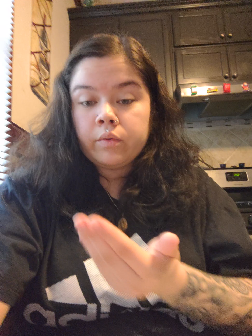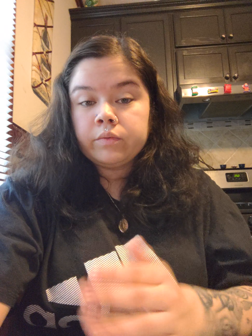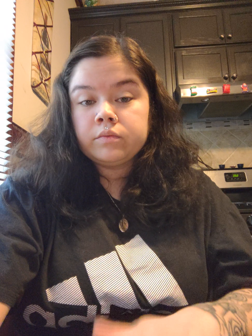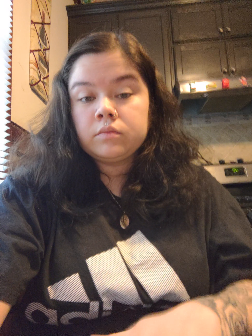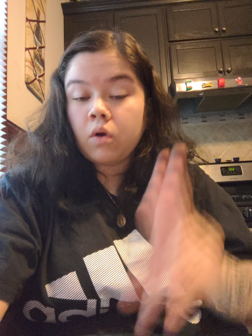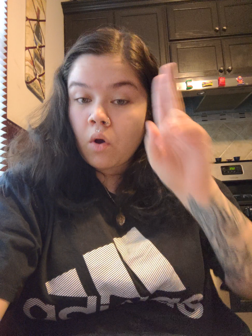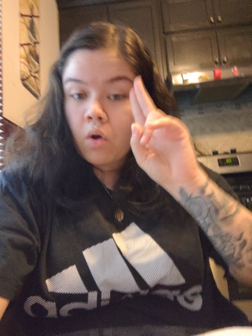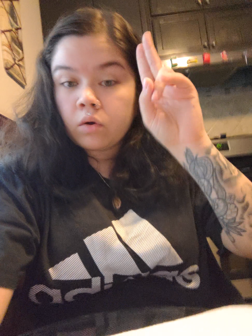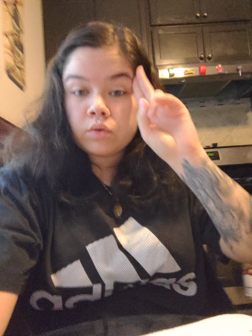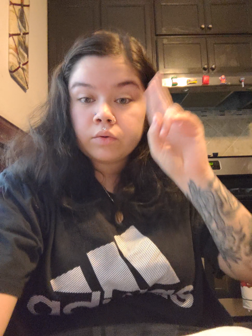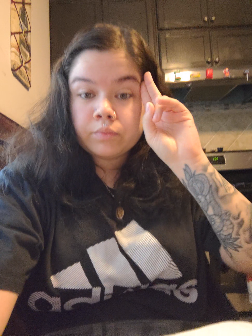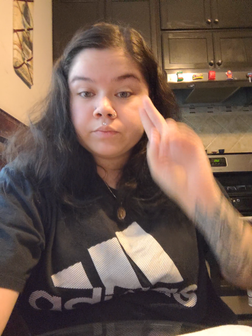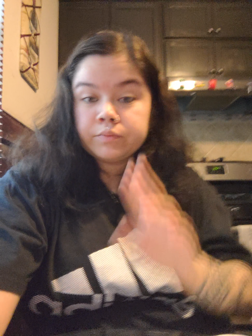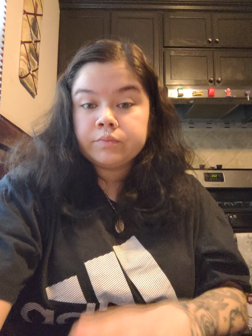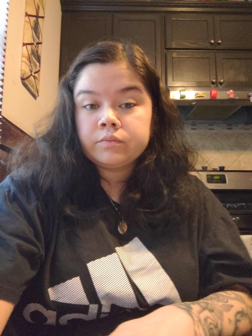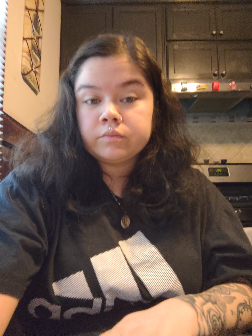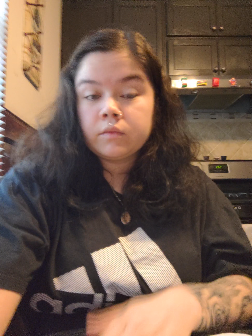uncle